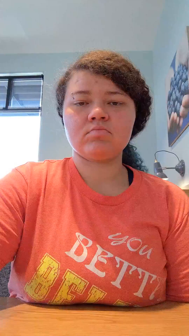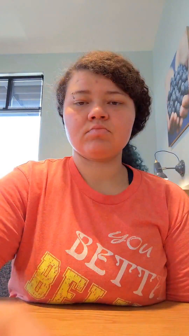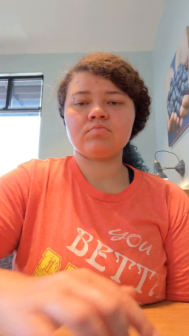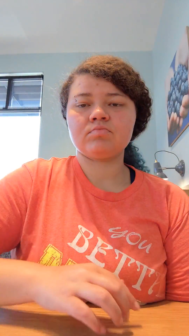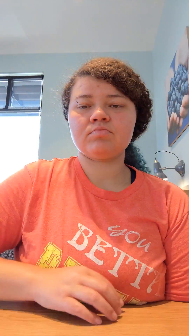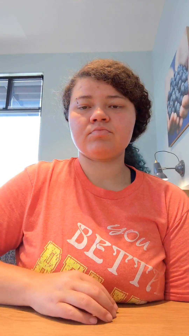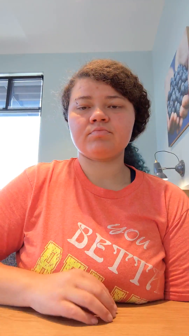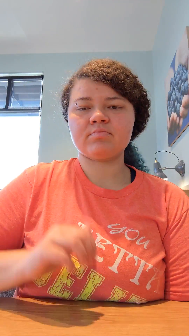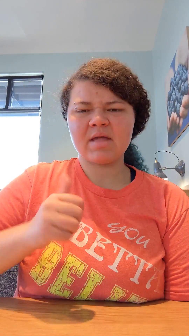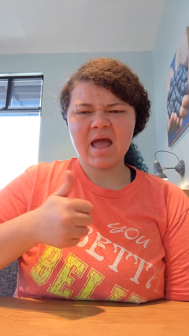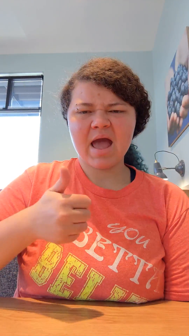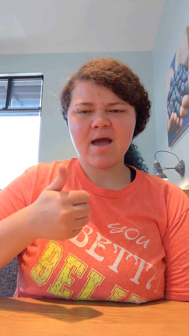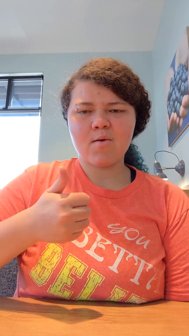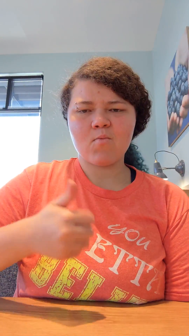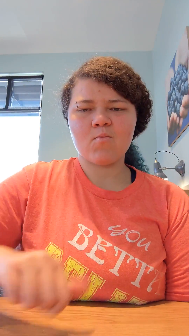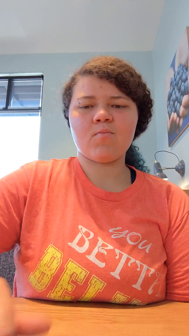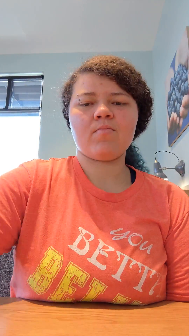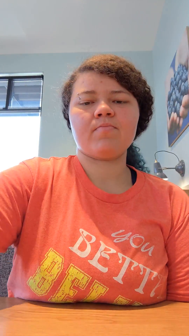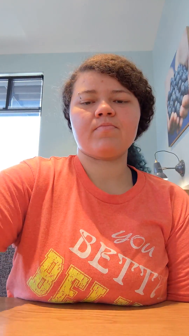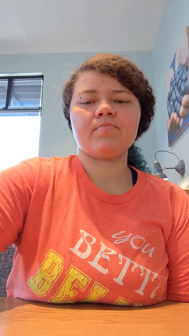how